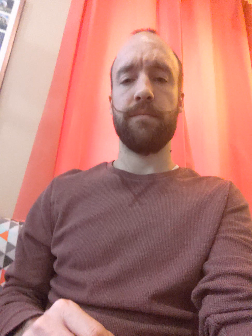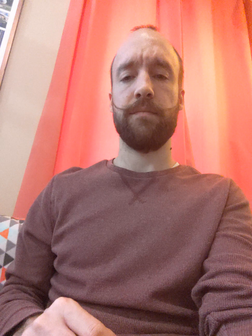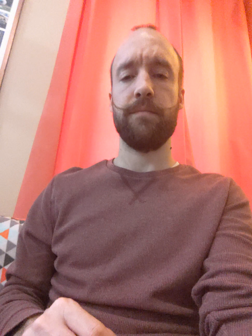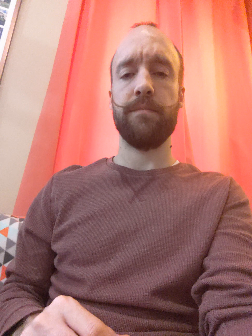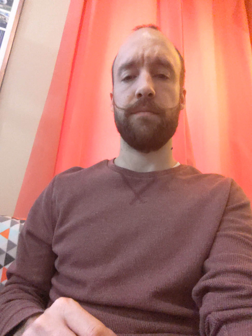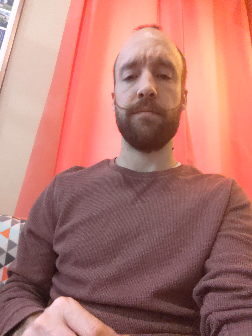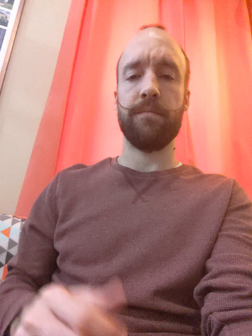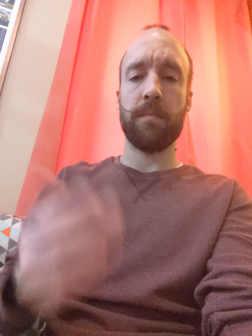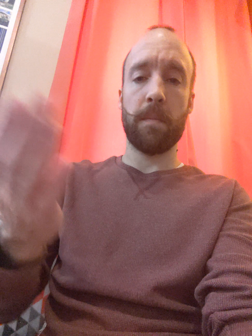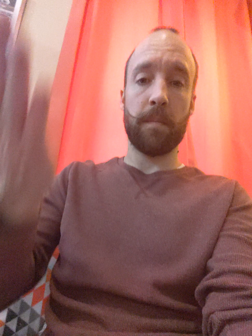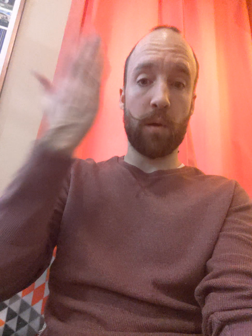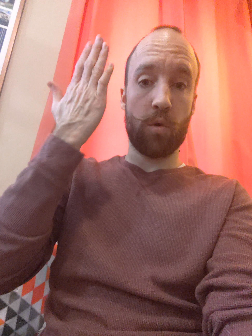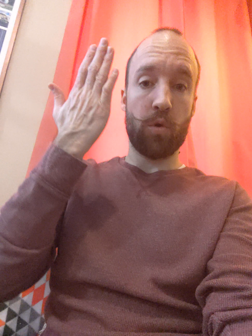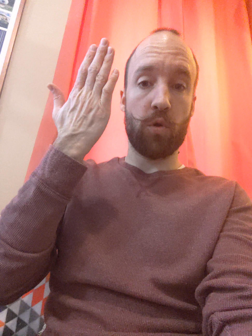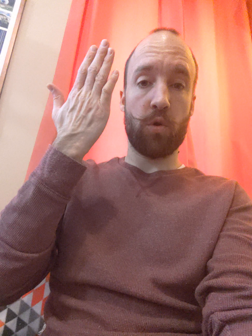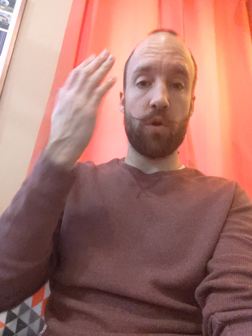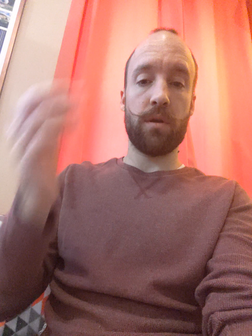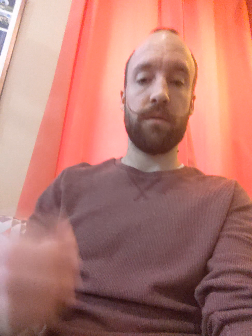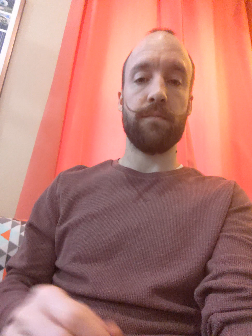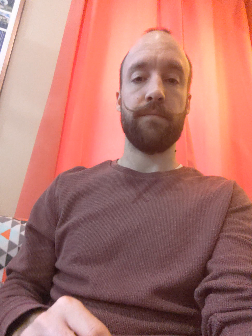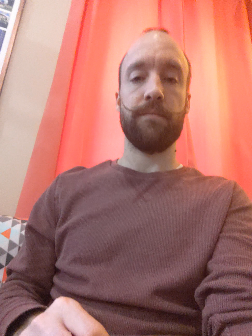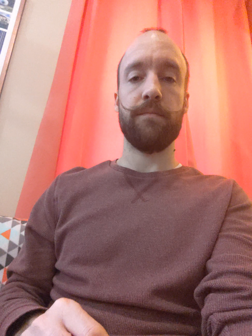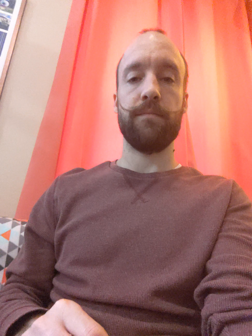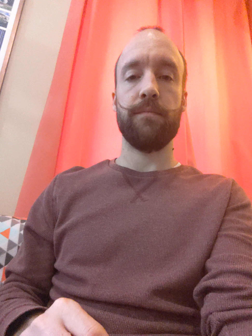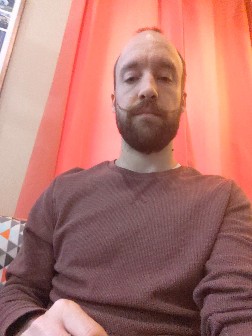morning